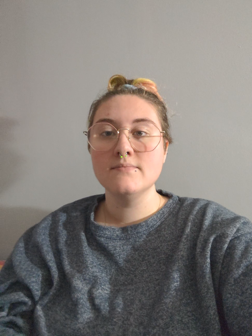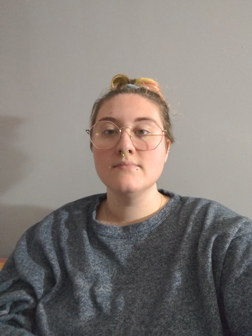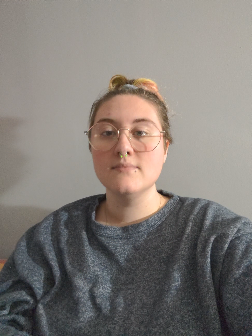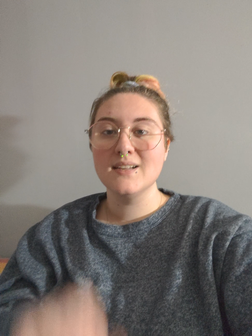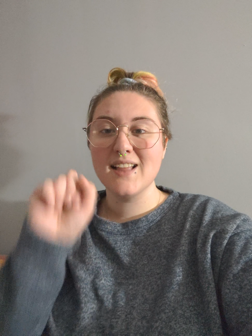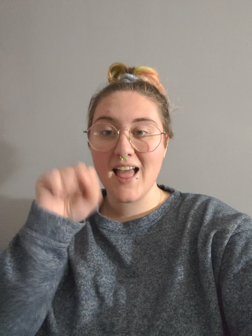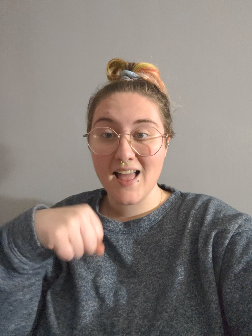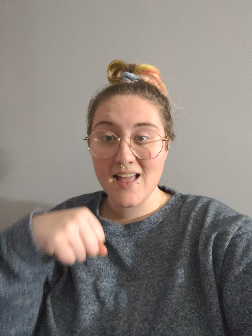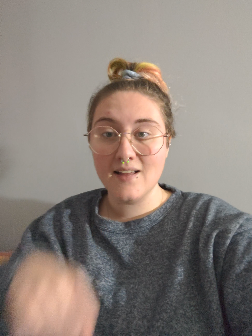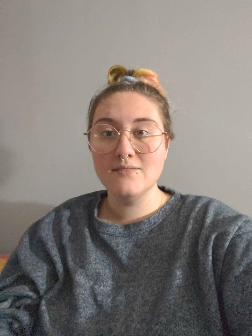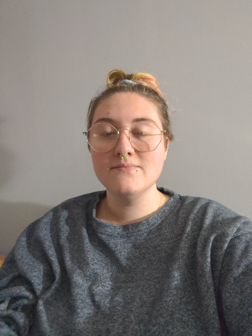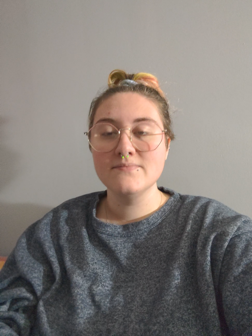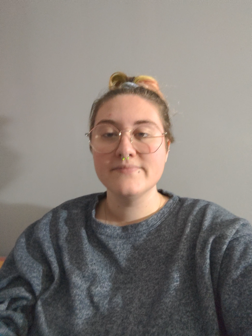can